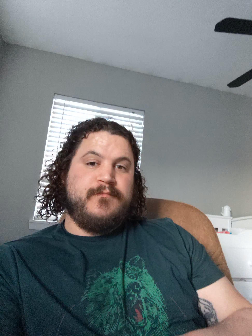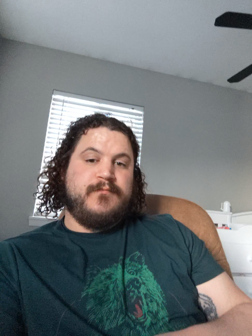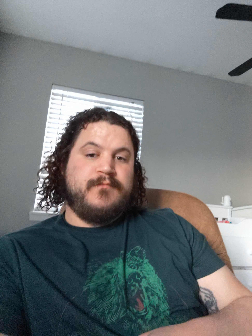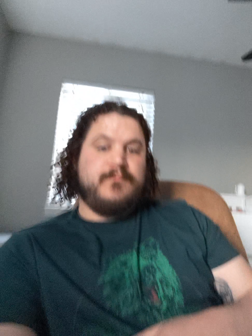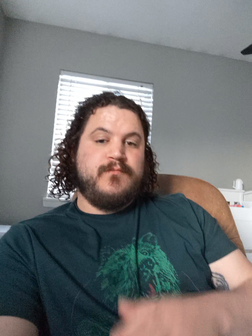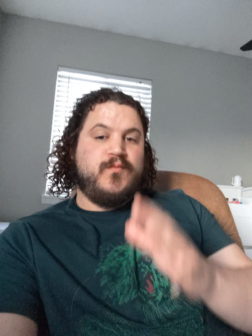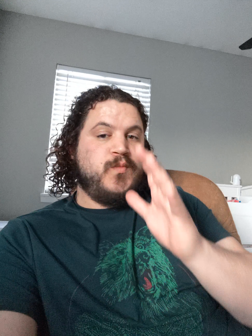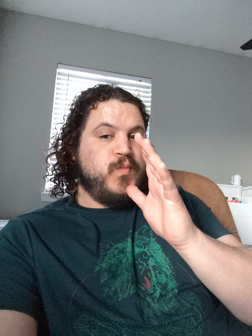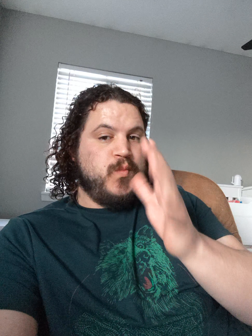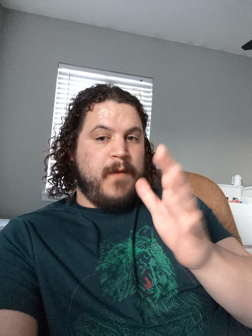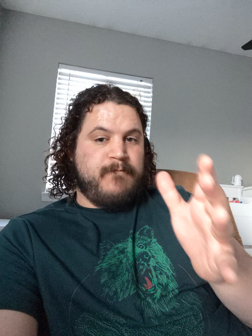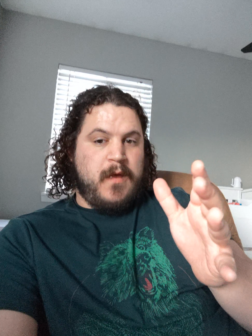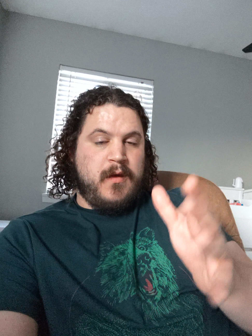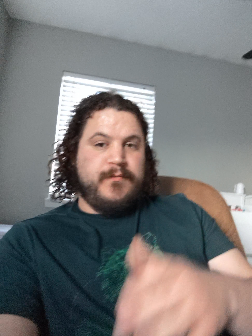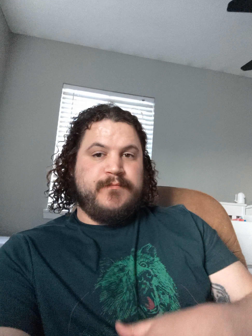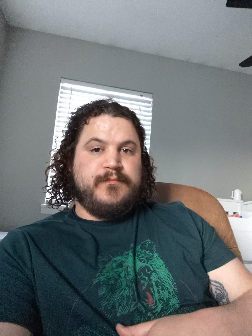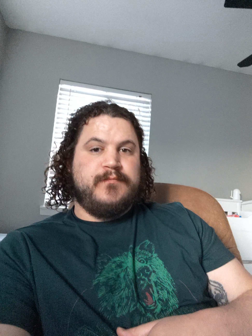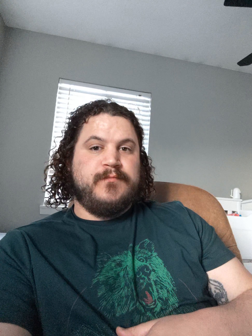grandma